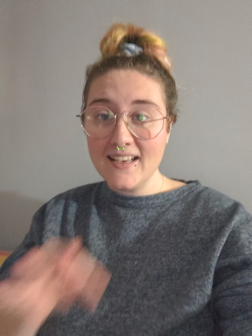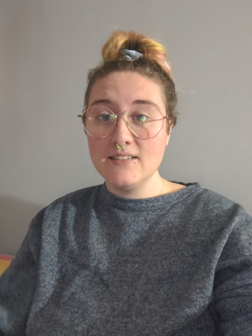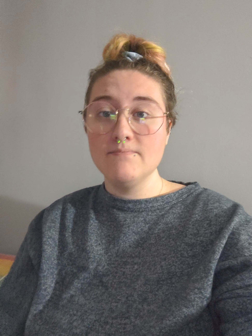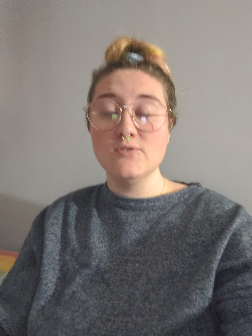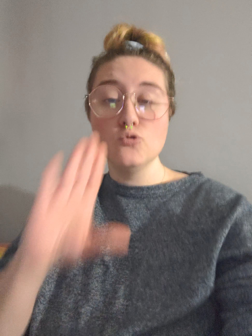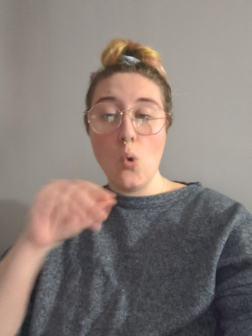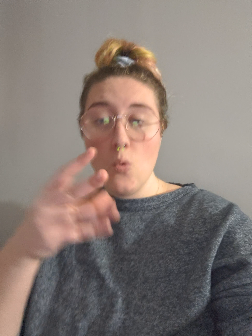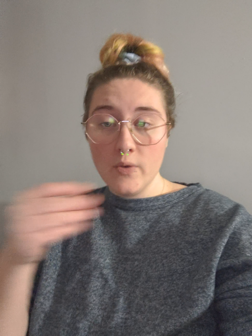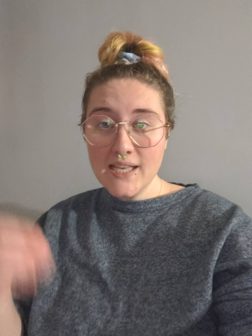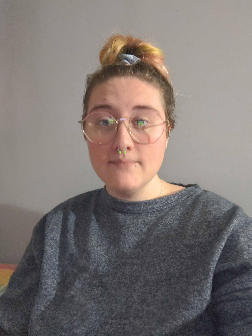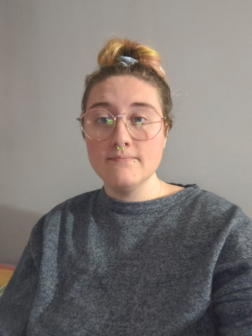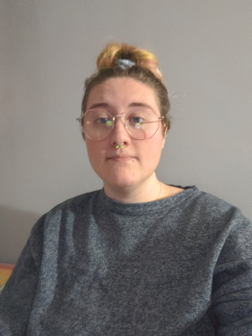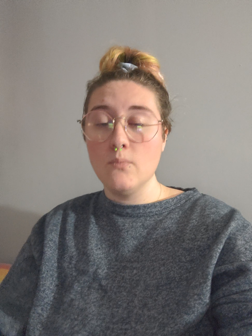story